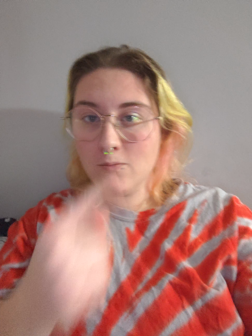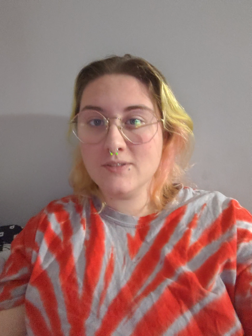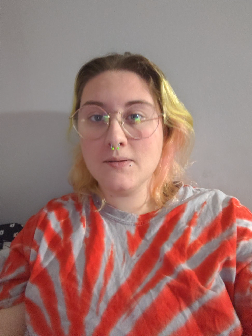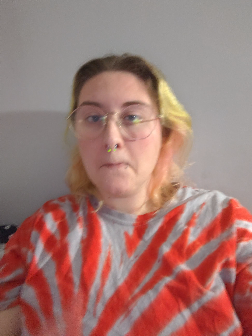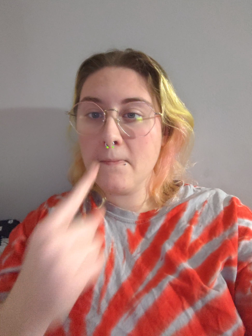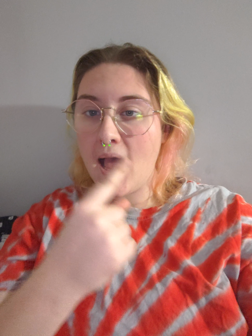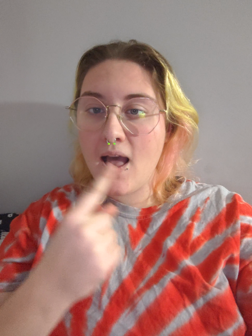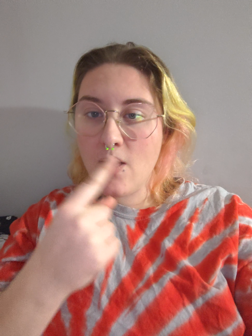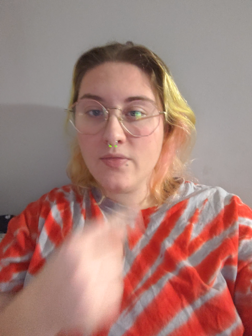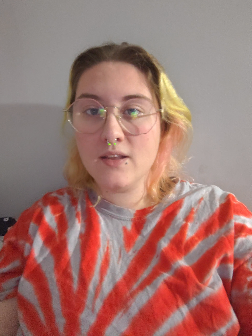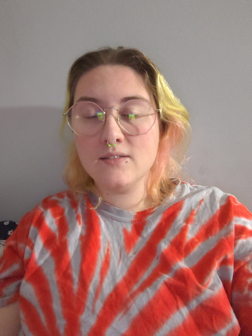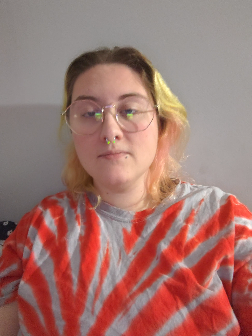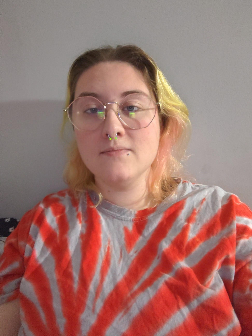mouth